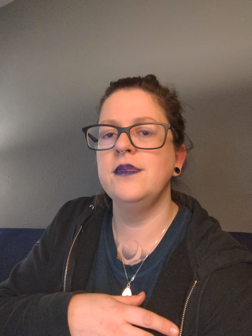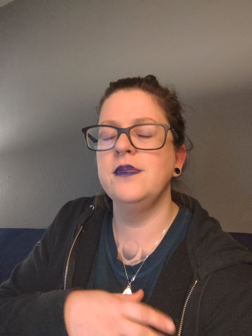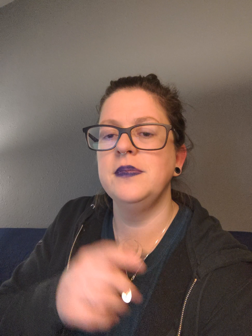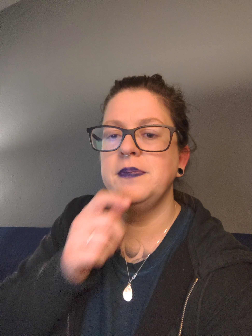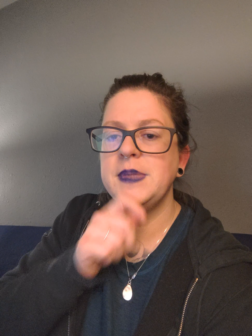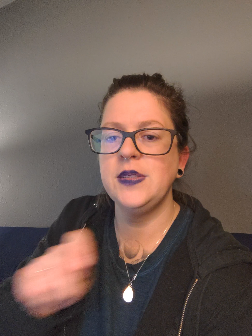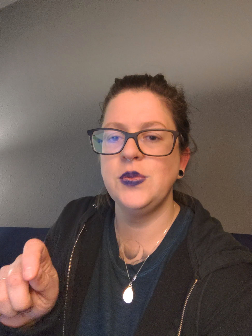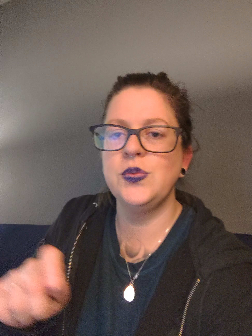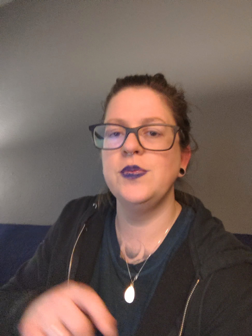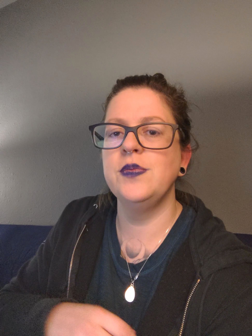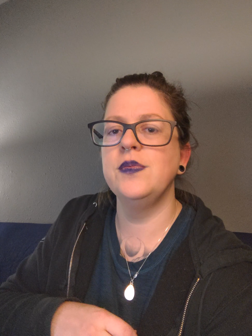pencil